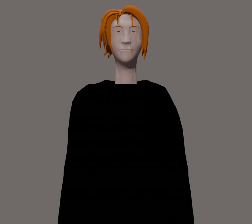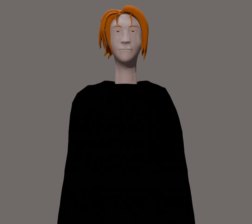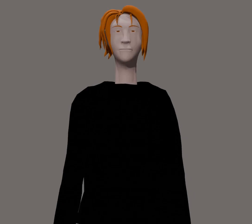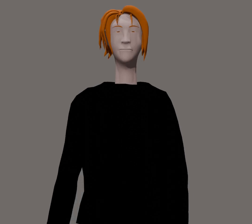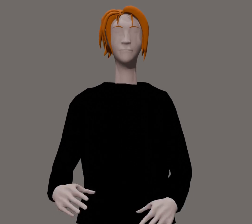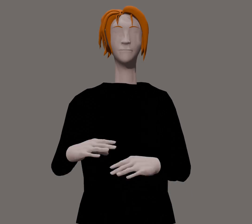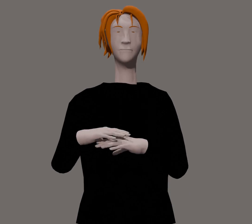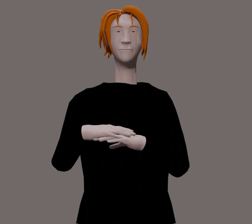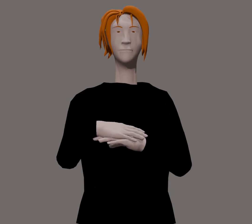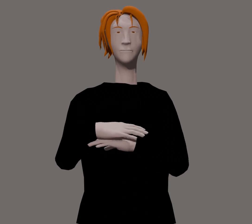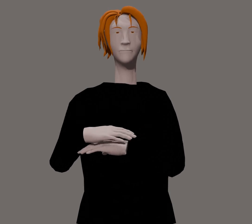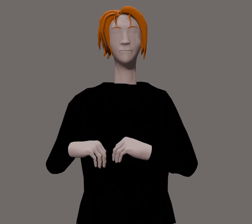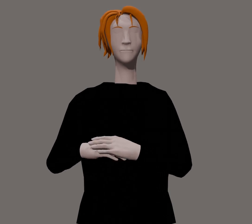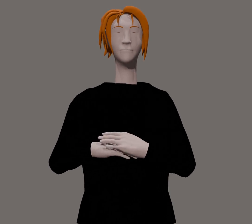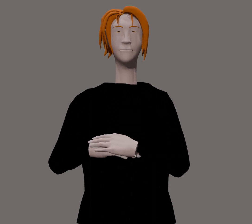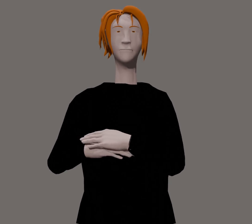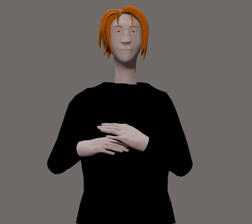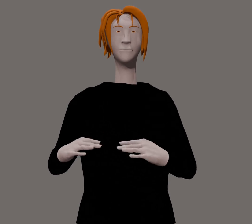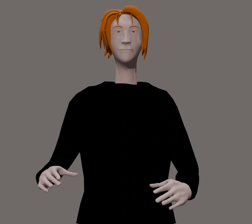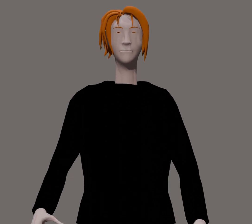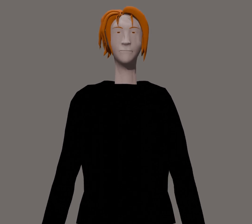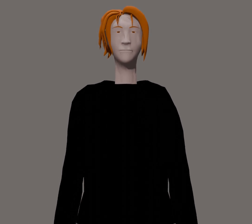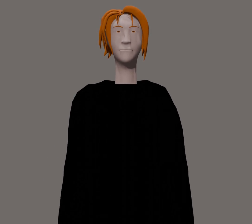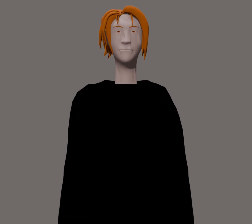Comfort